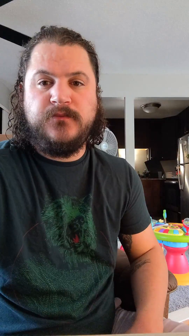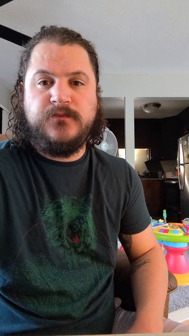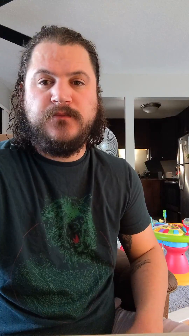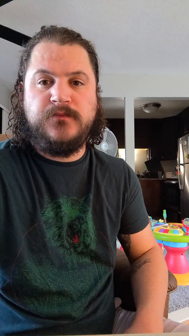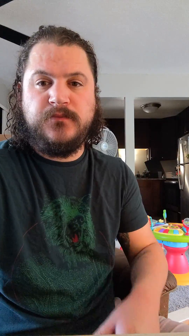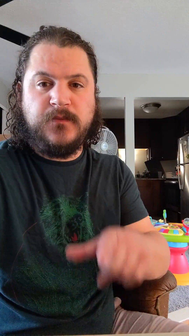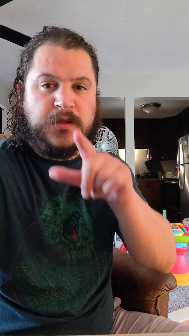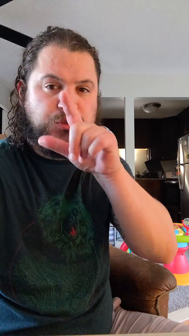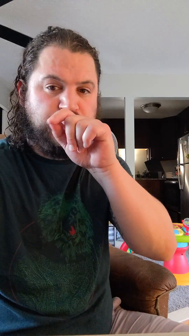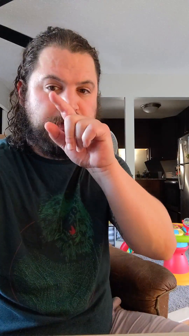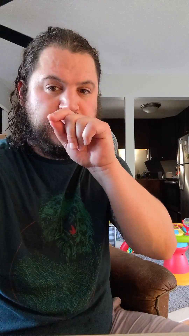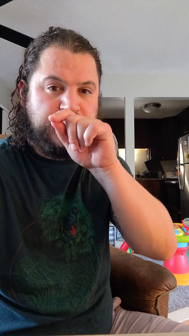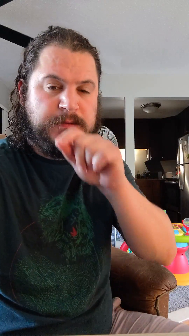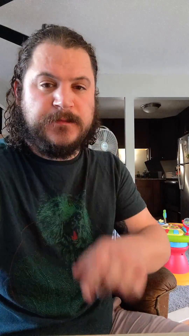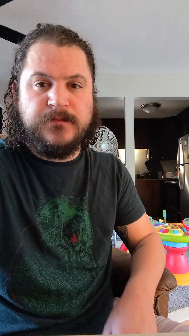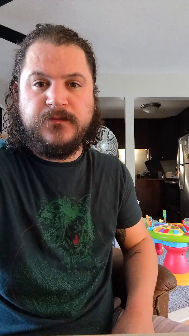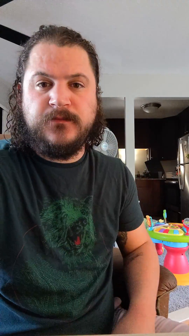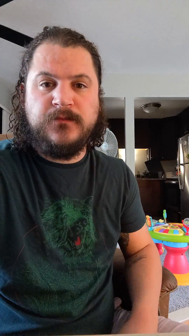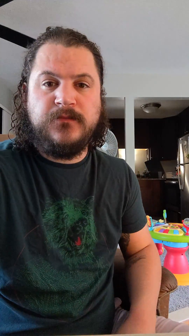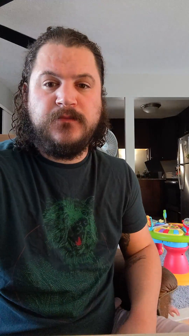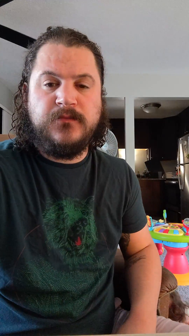chicken